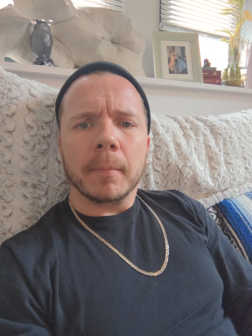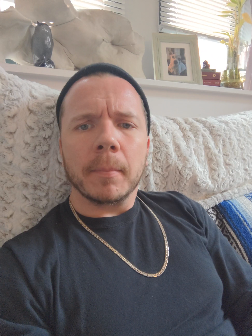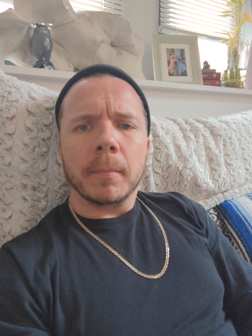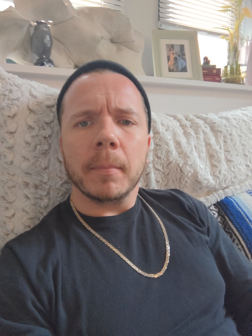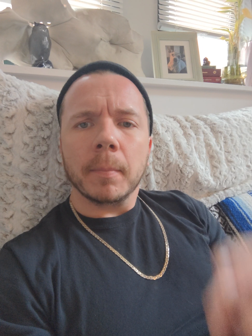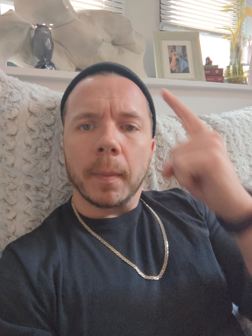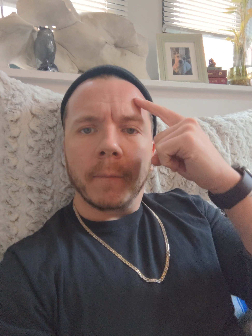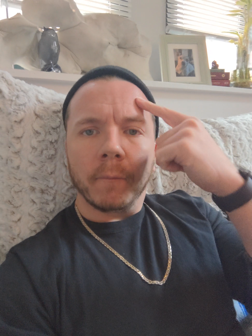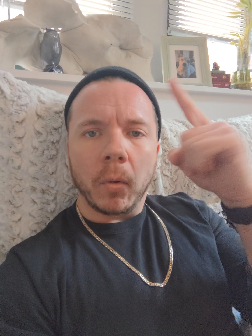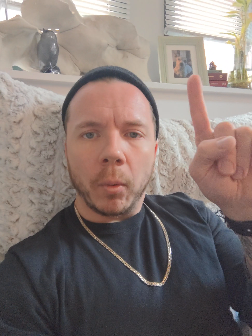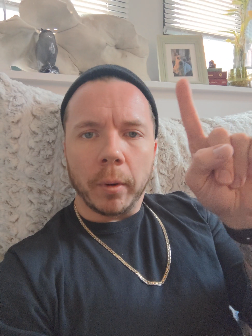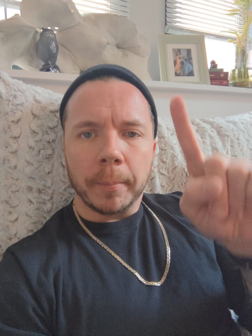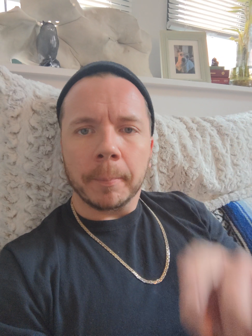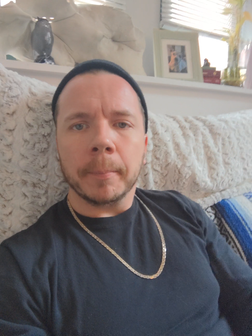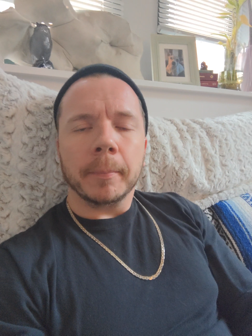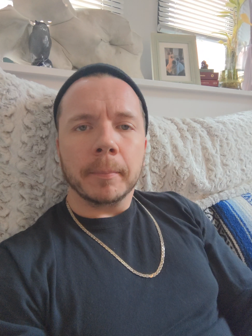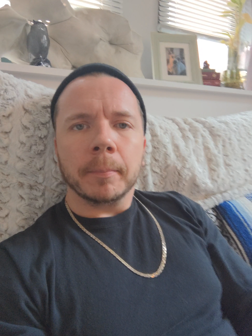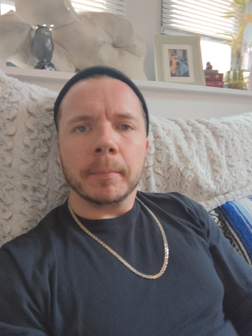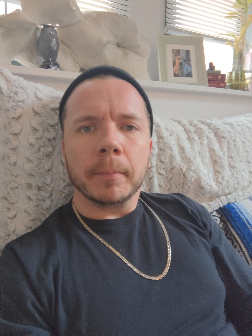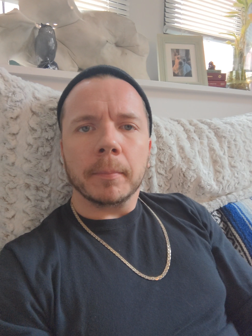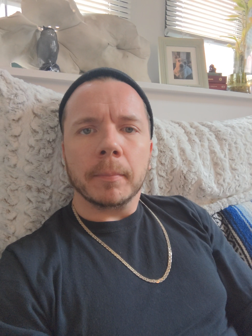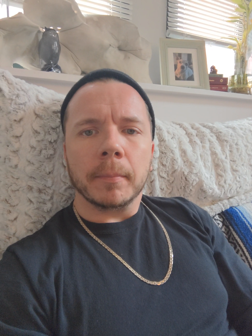for